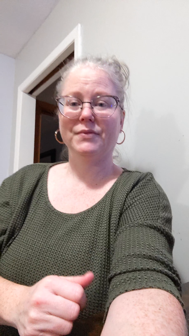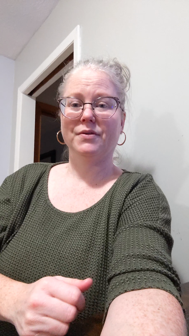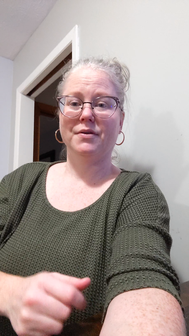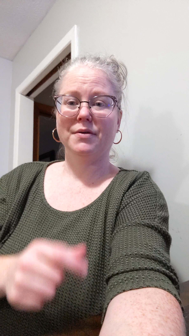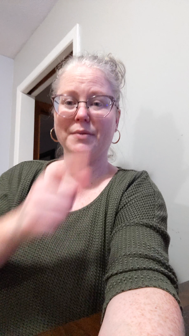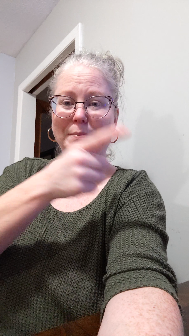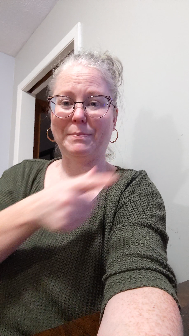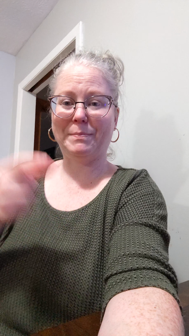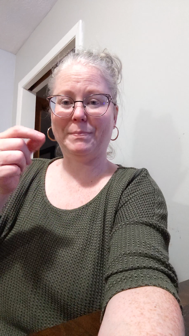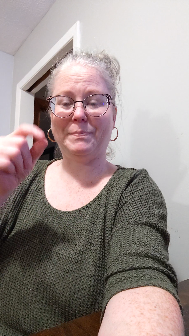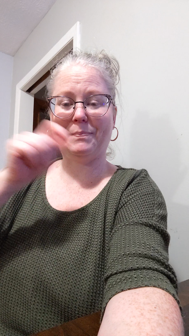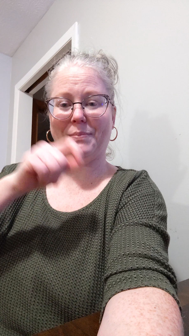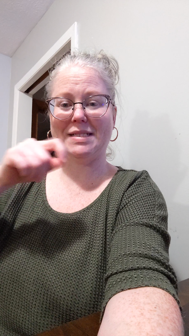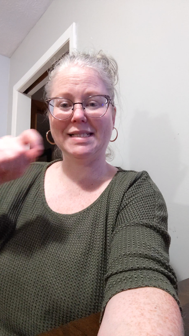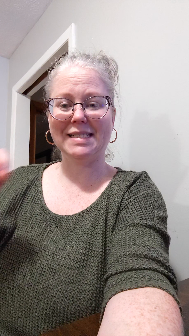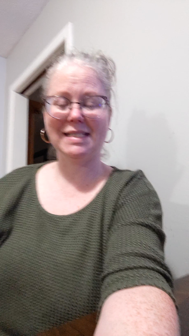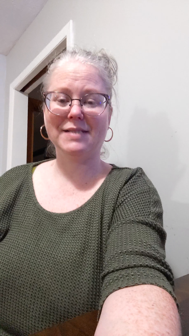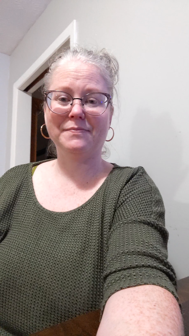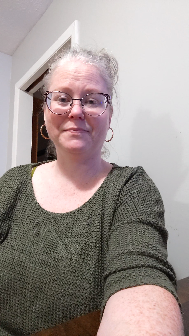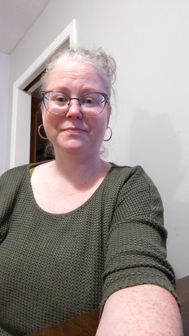peas